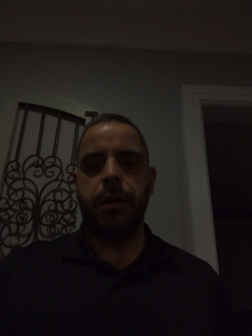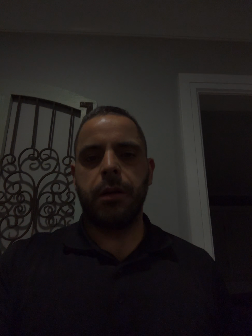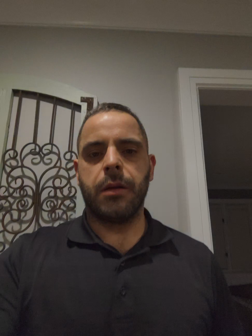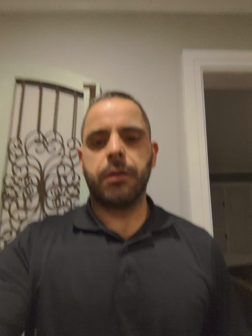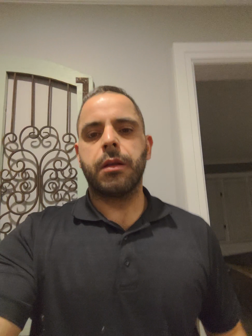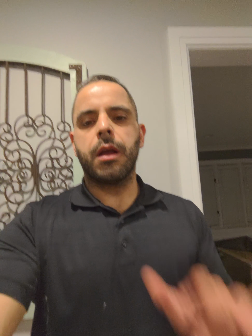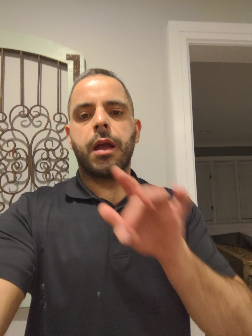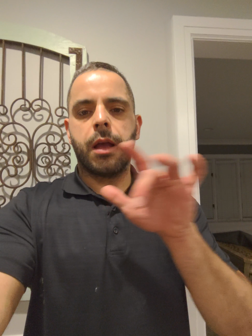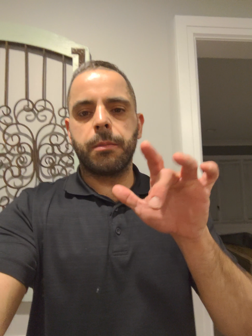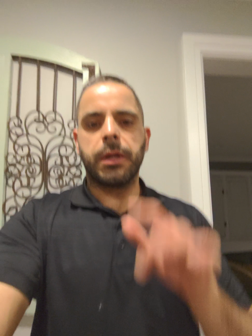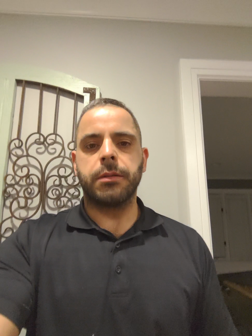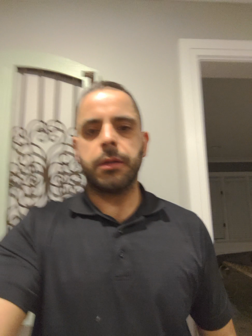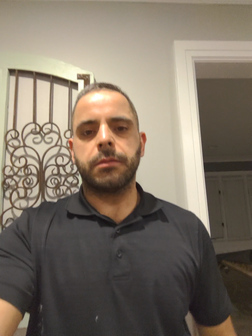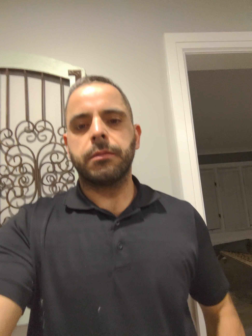empty